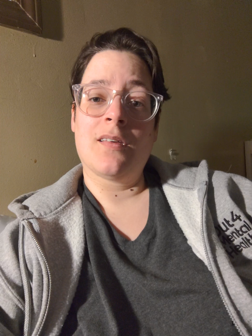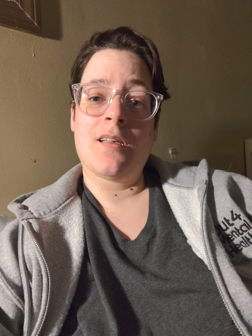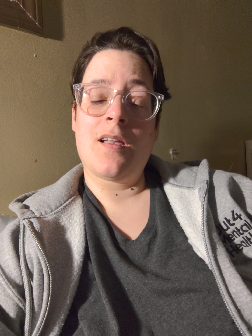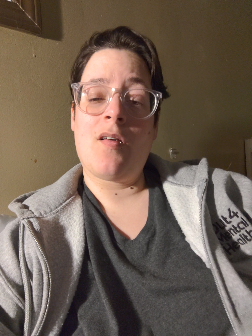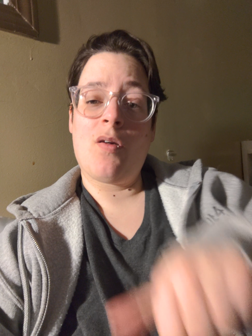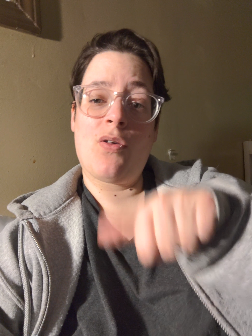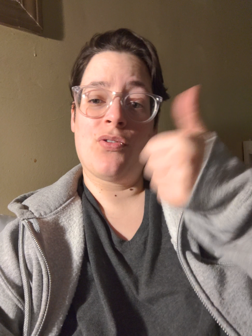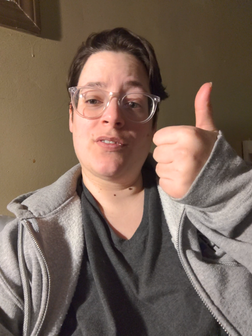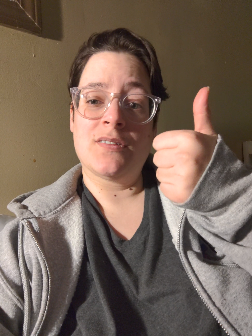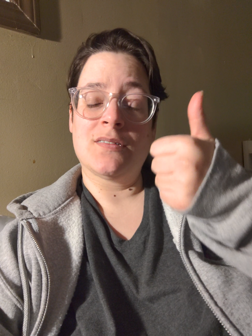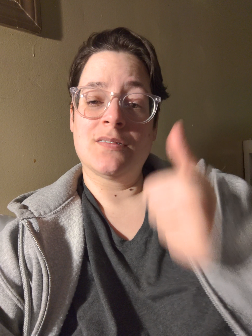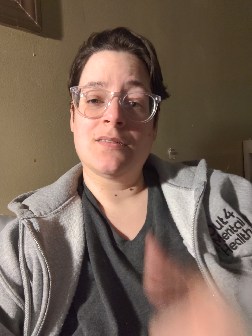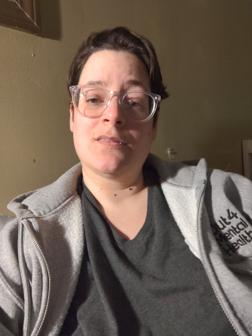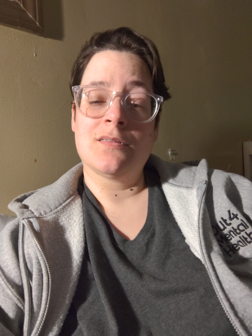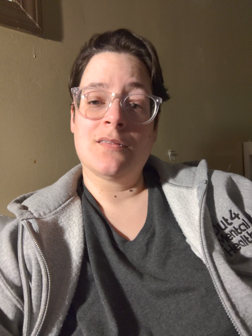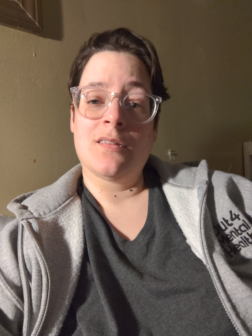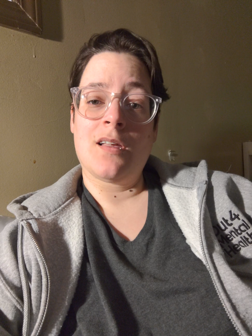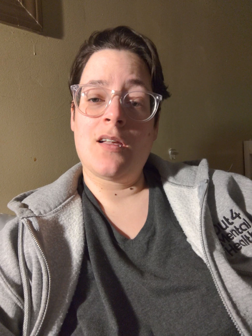another